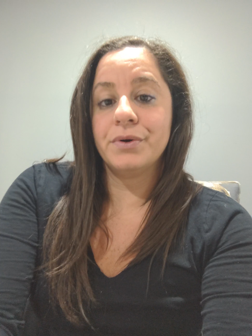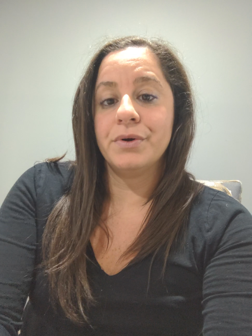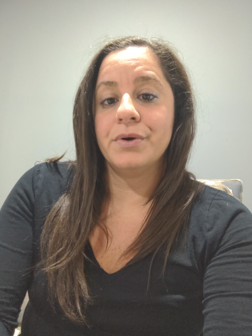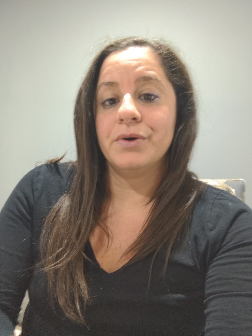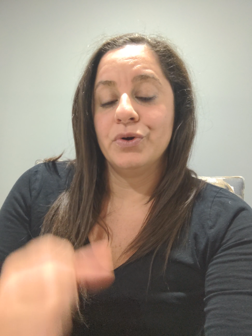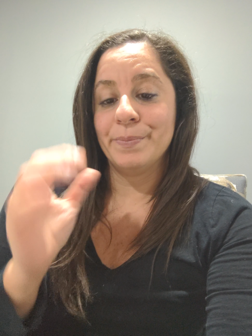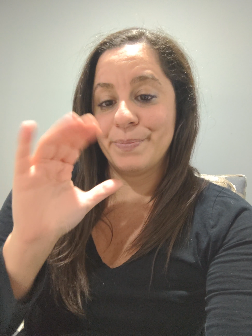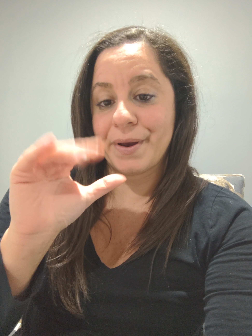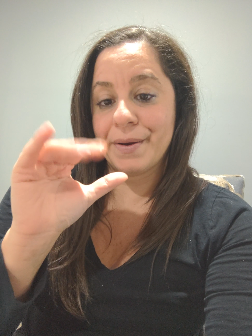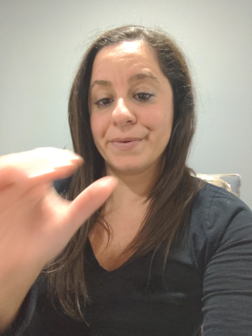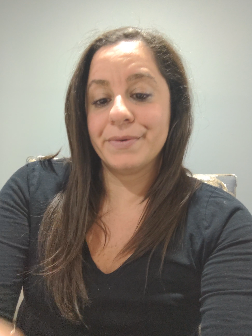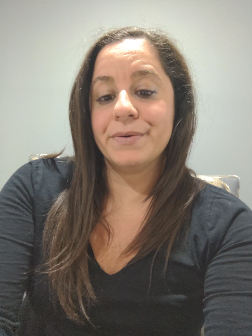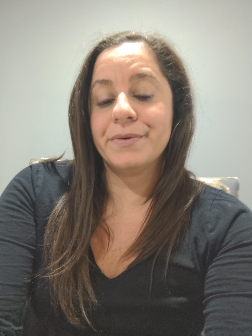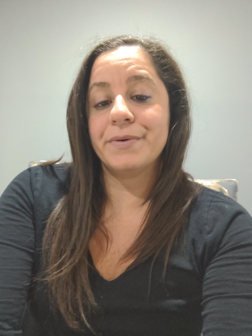bye